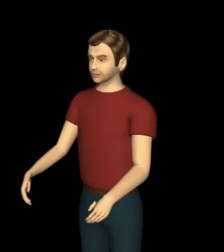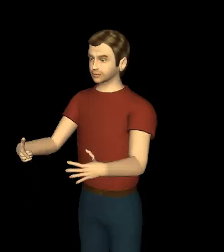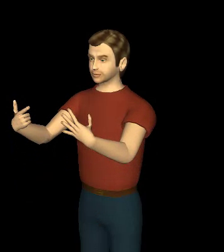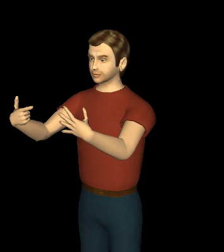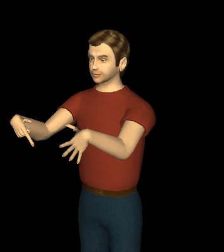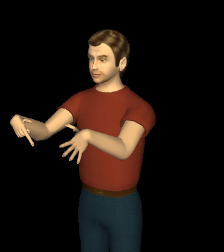17